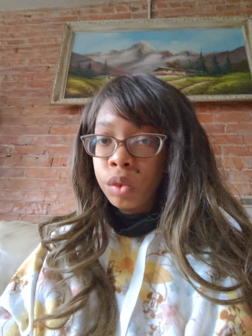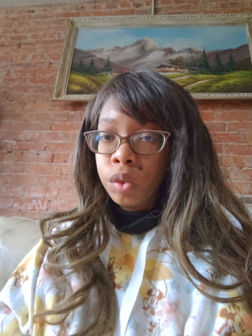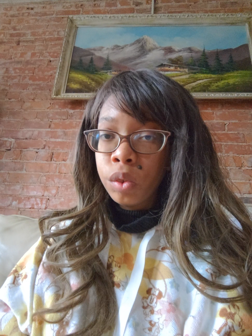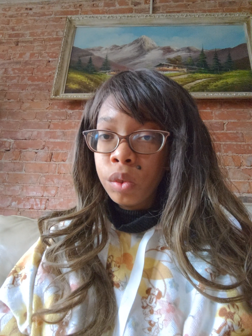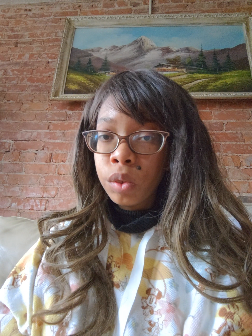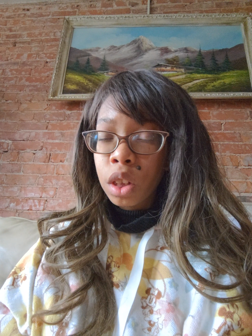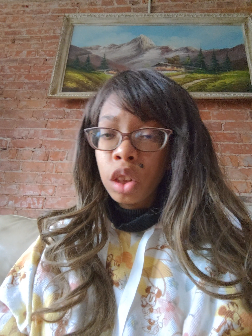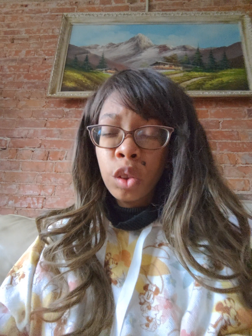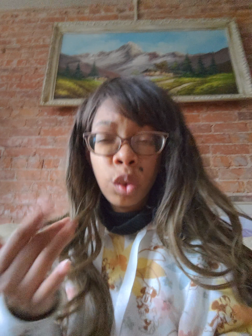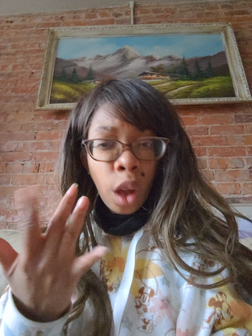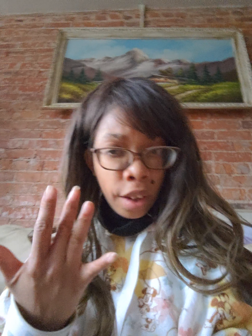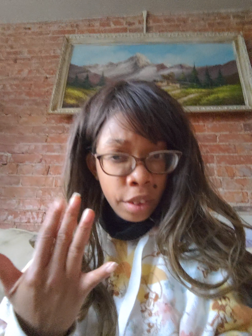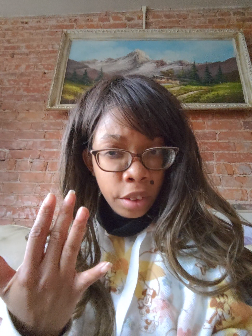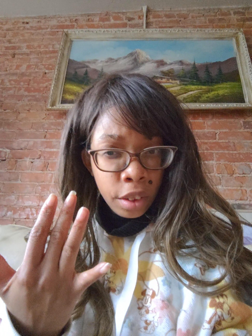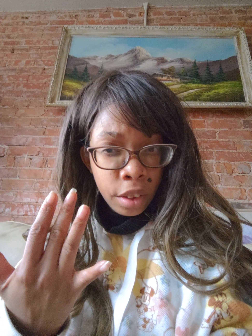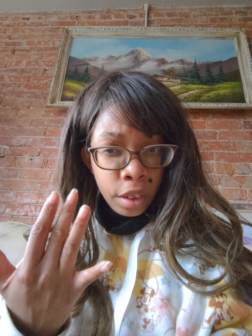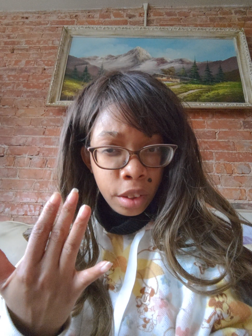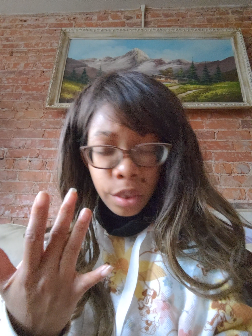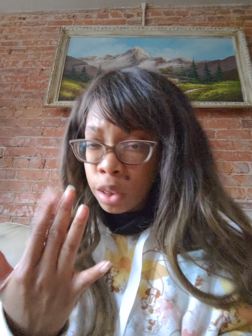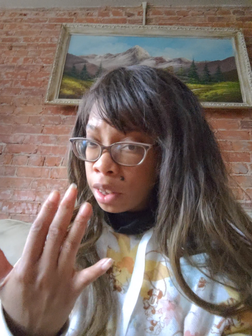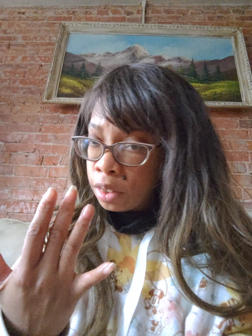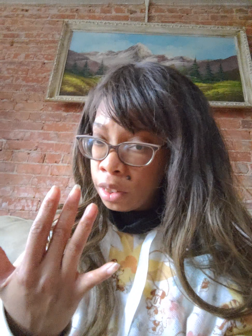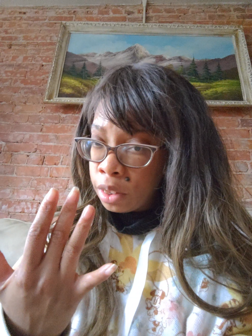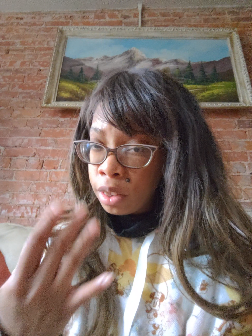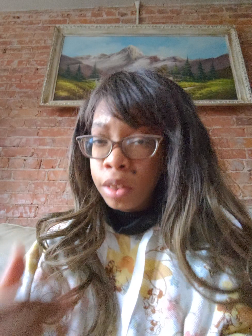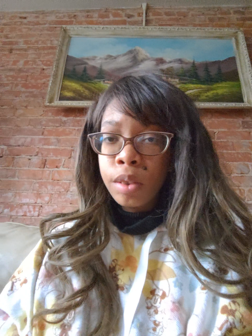wait